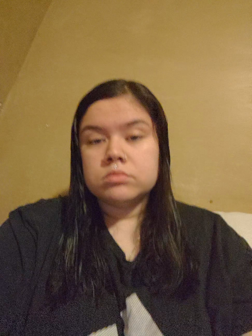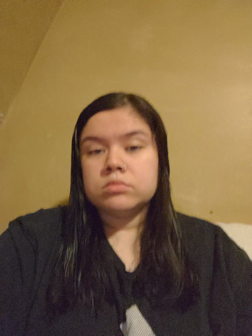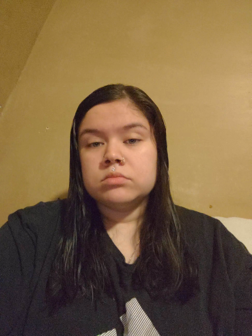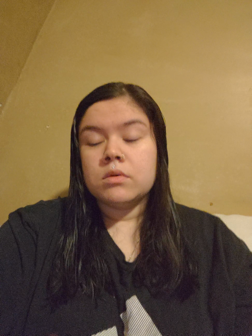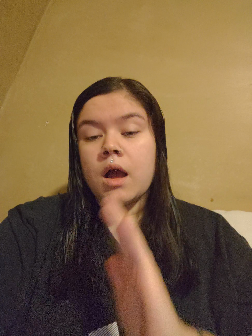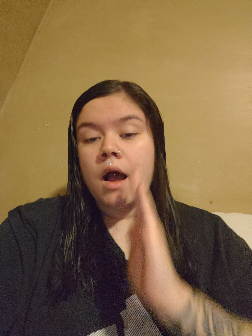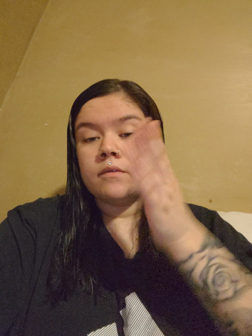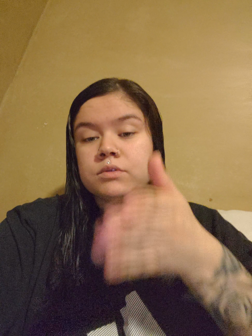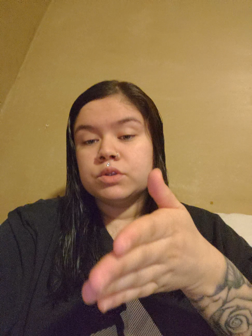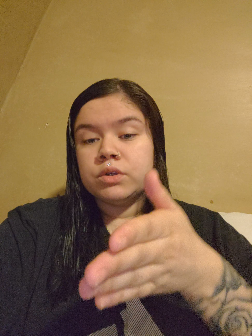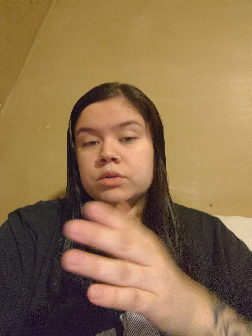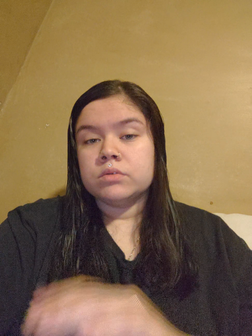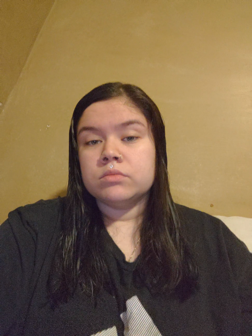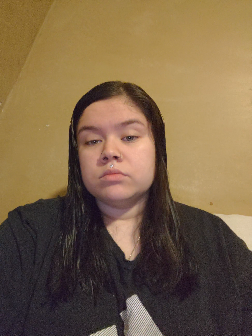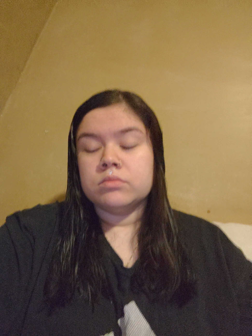after